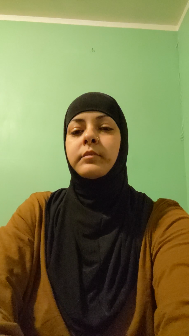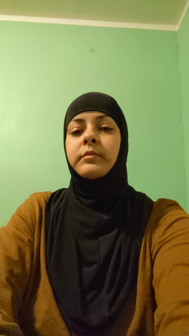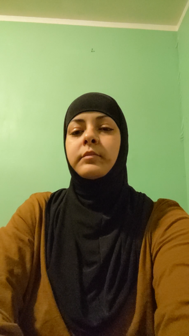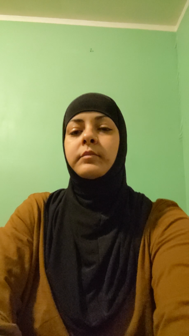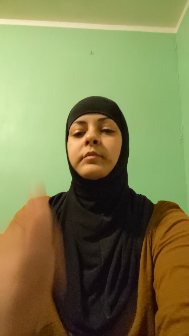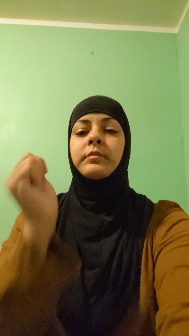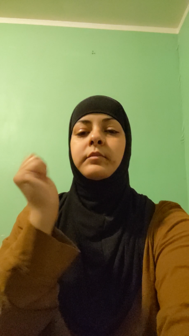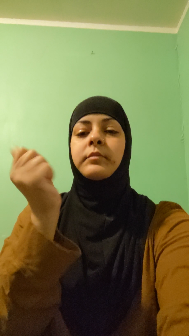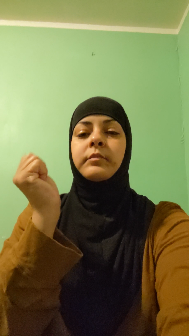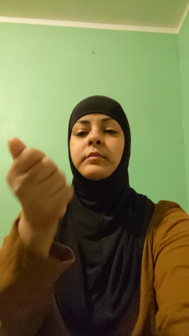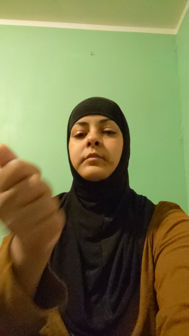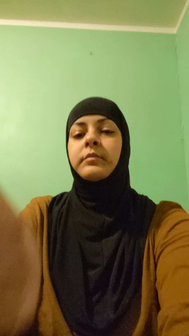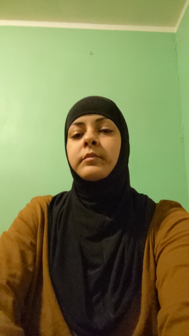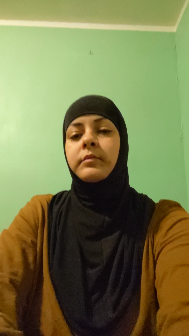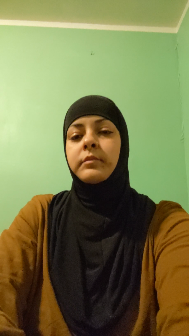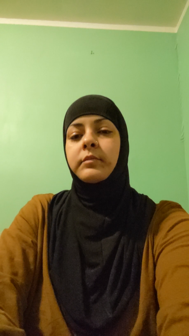bat